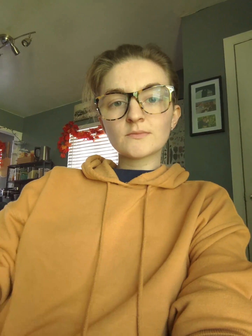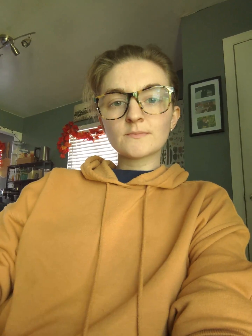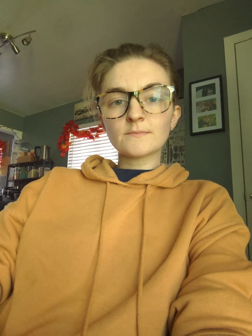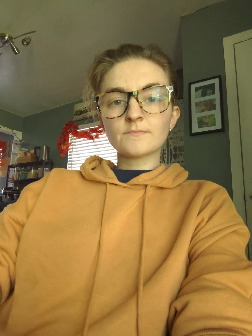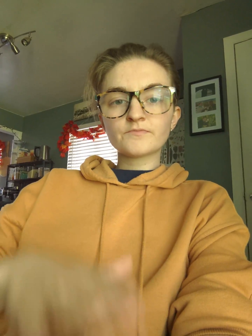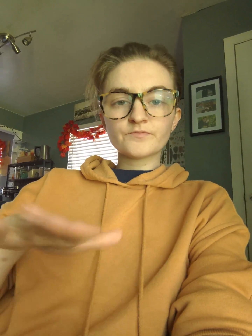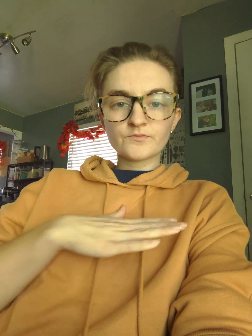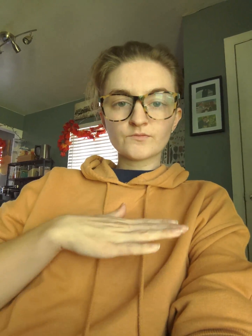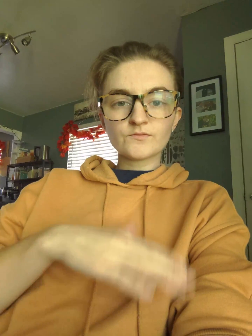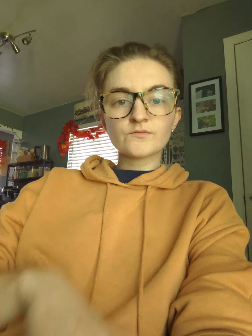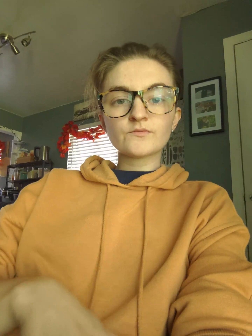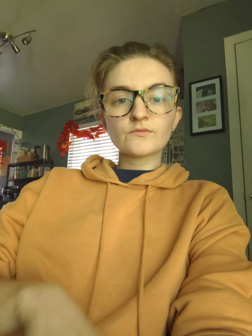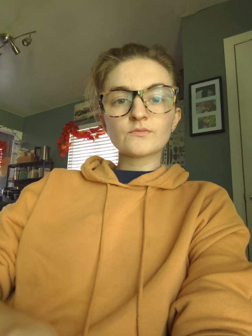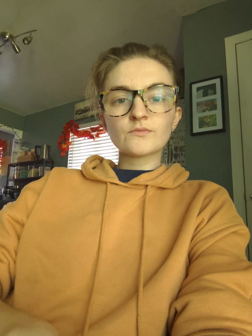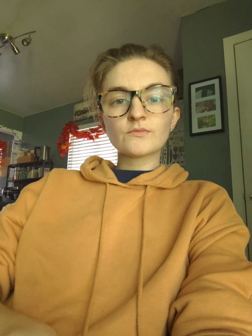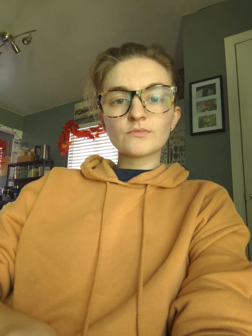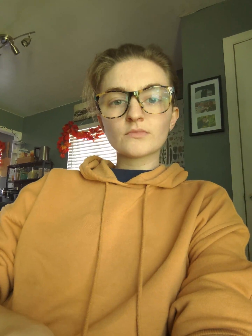full